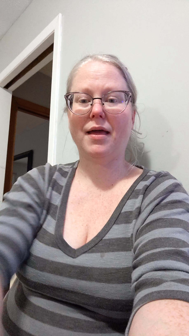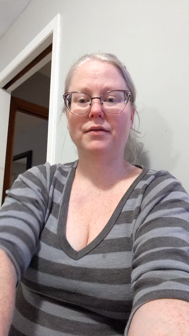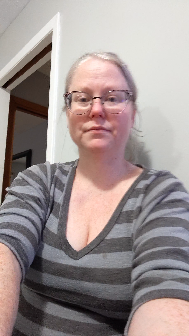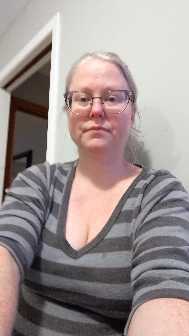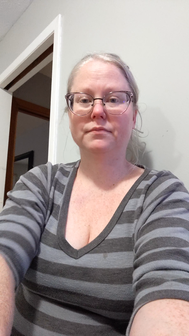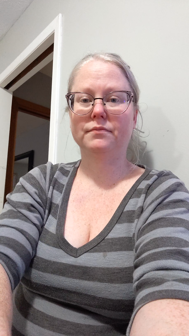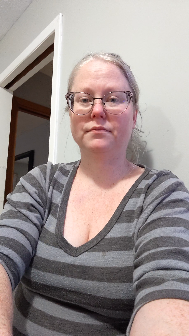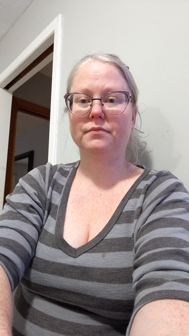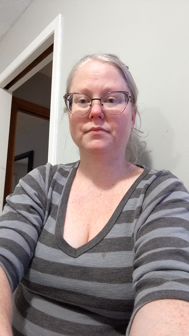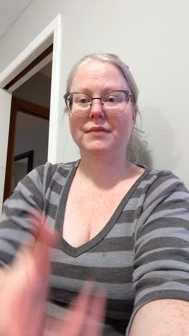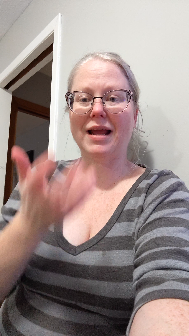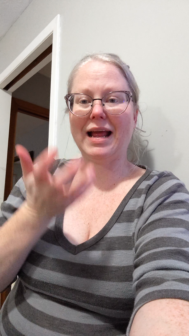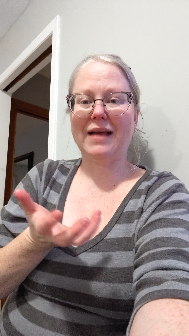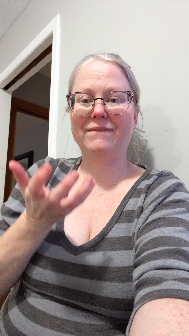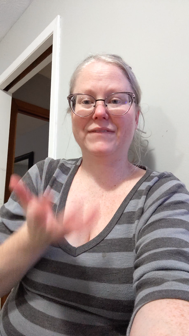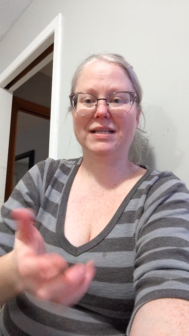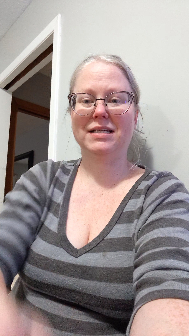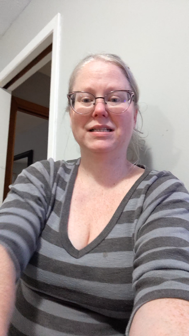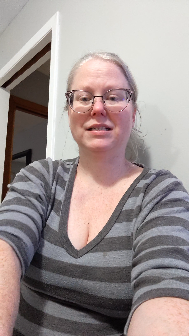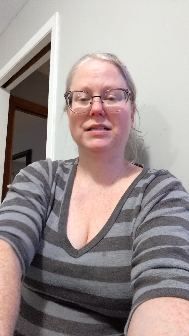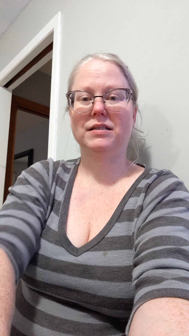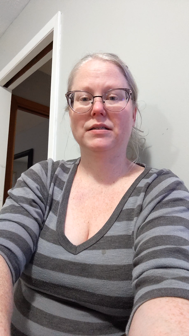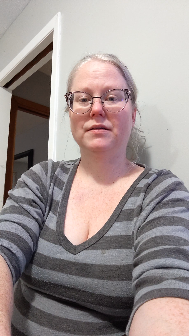heavy